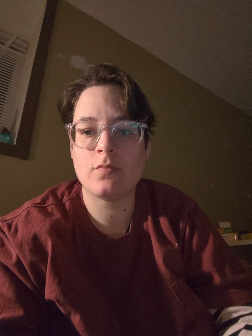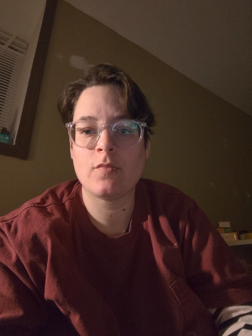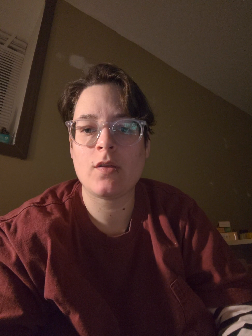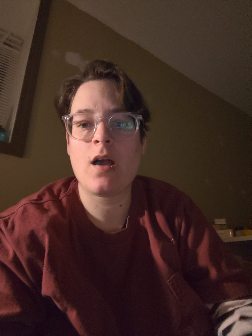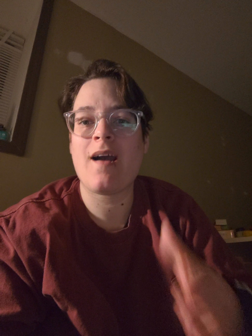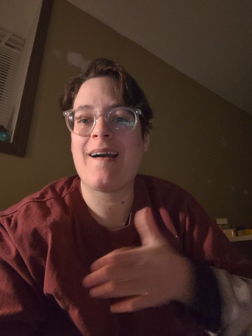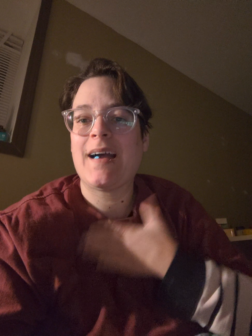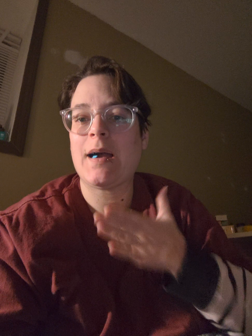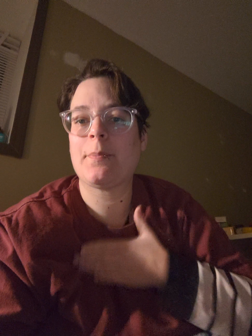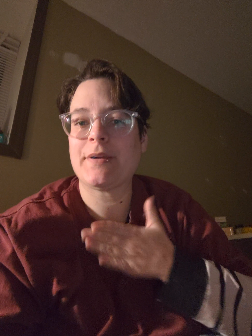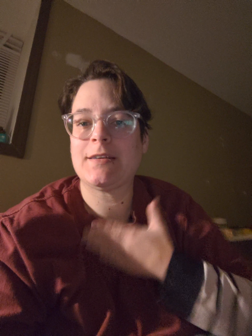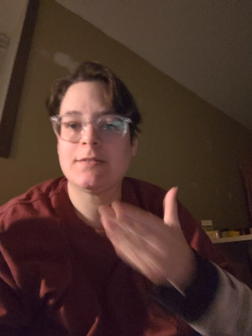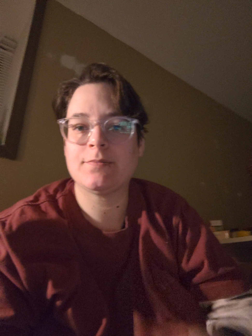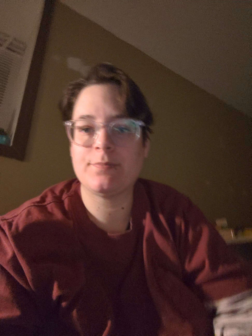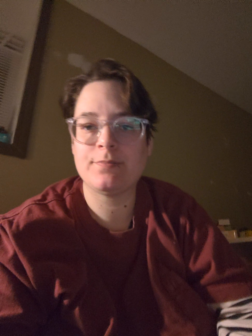happy